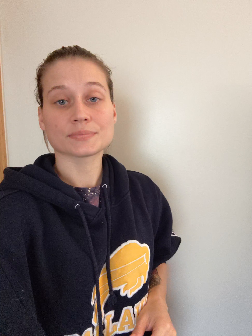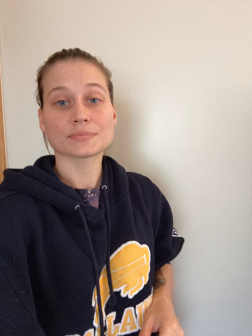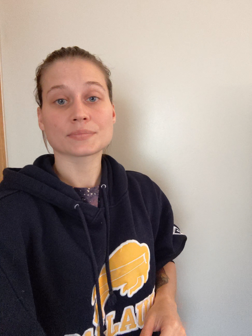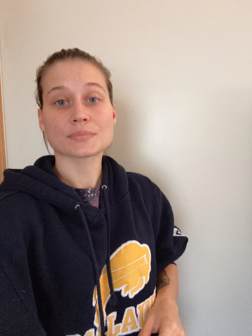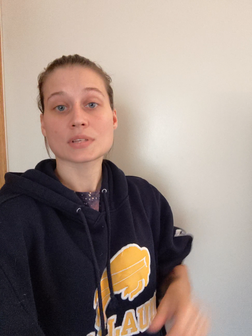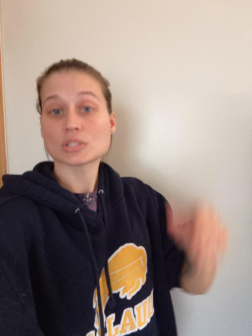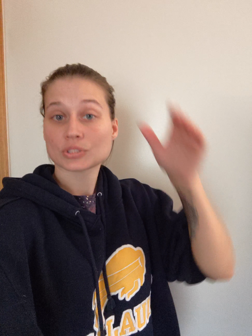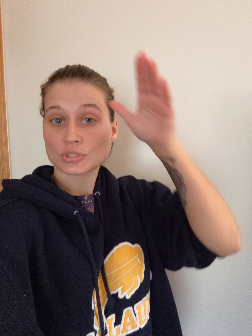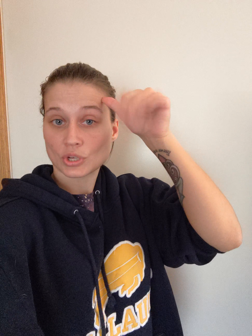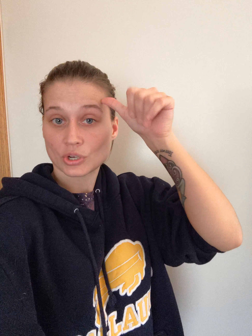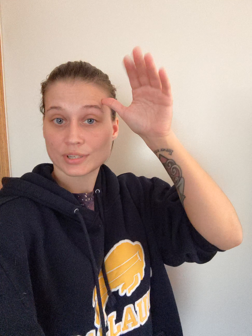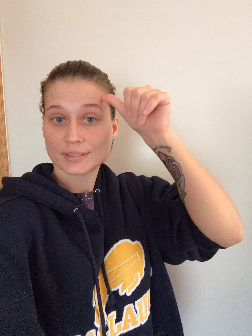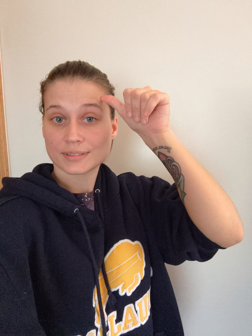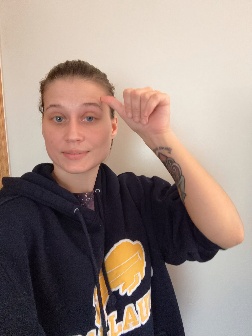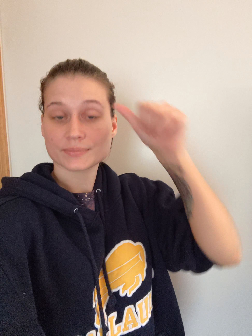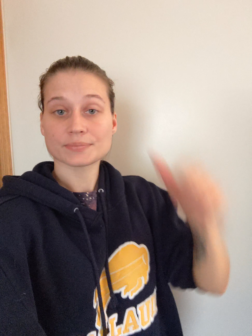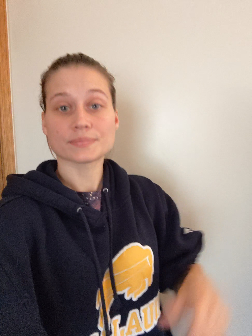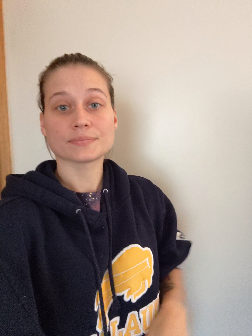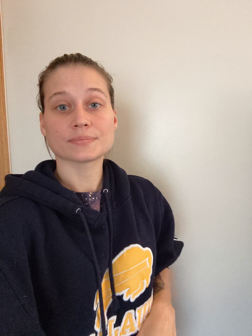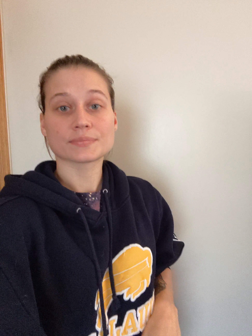donkey